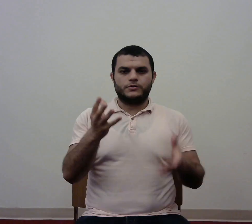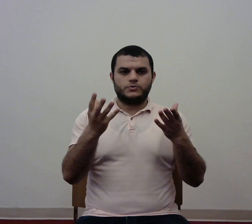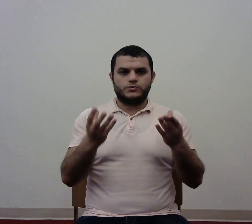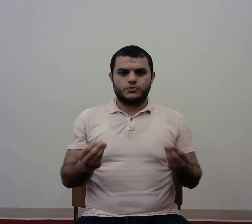gun